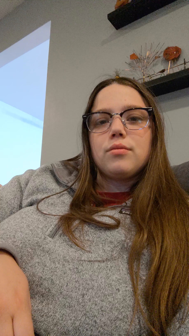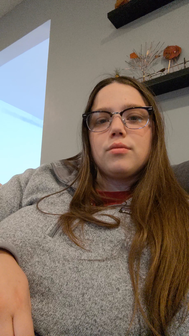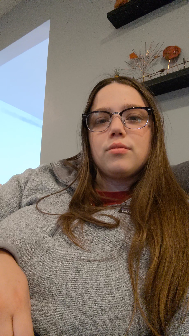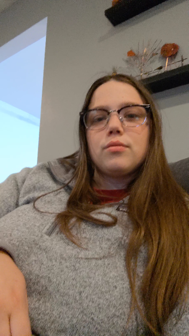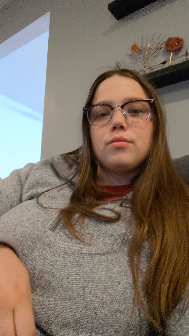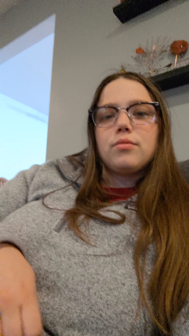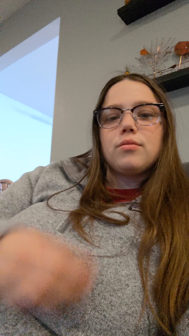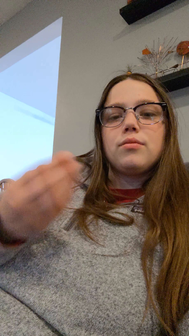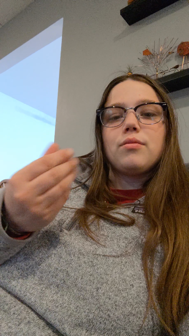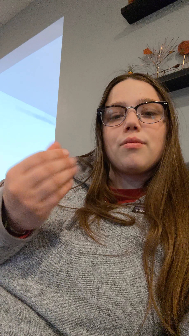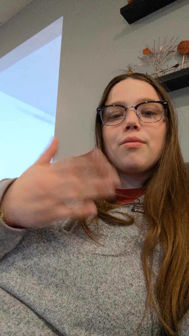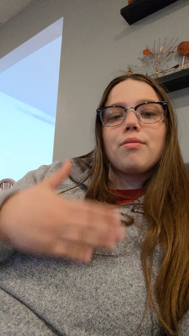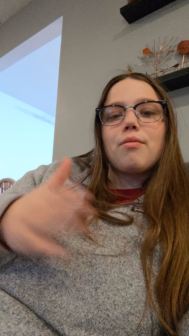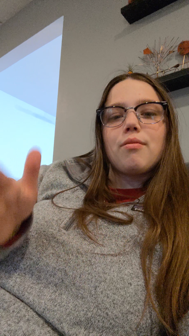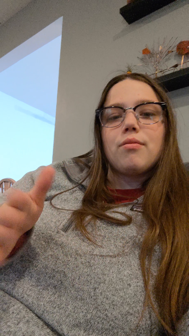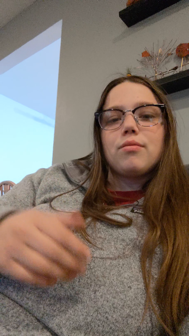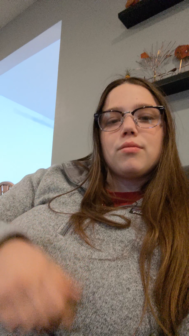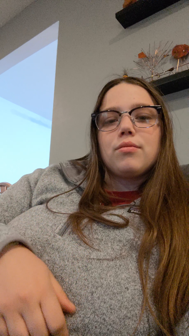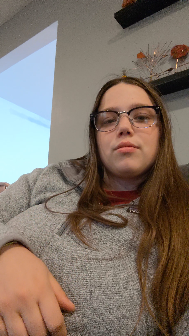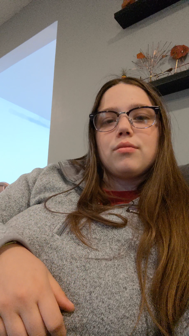sandbox